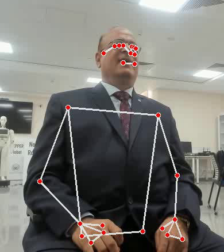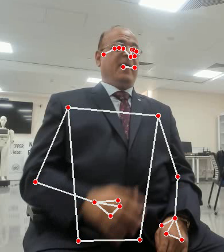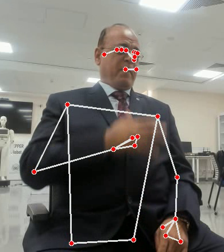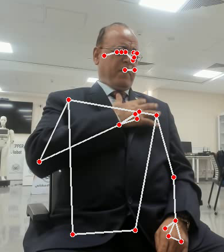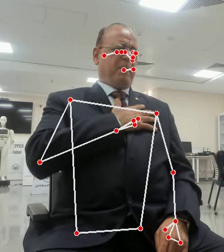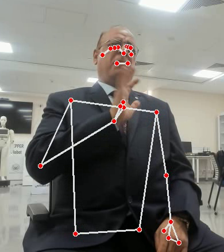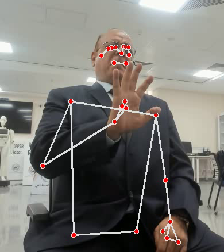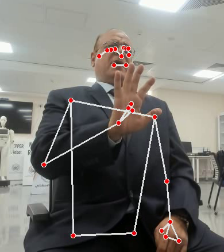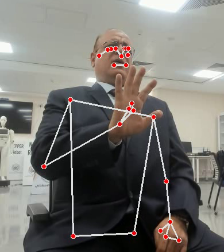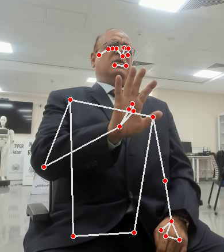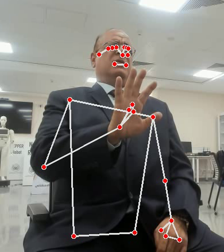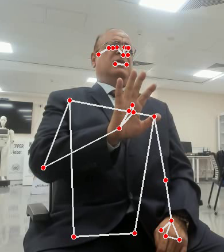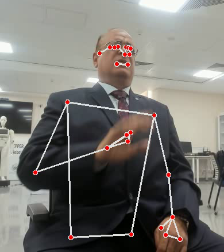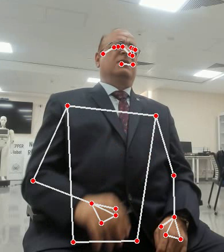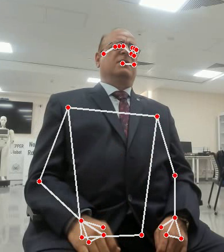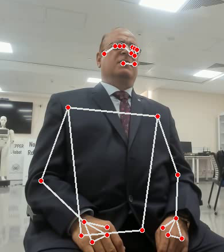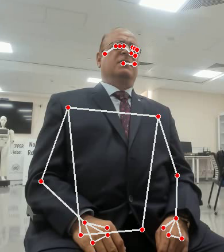bkrh